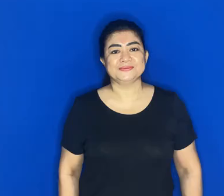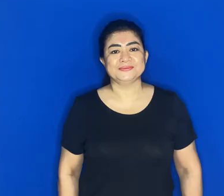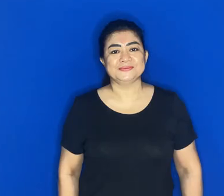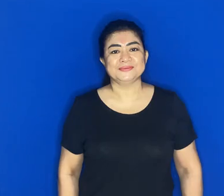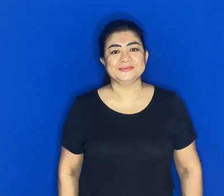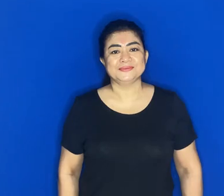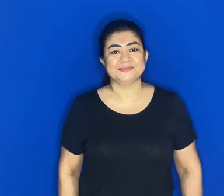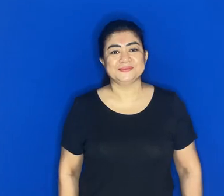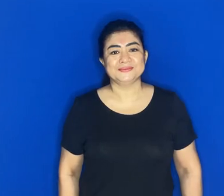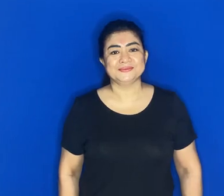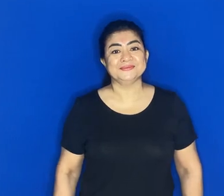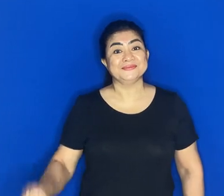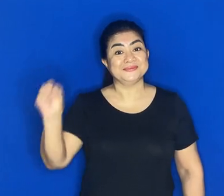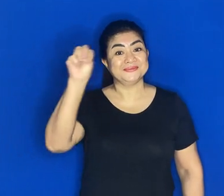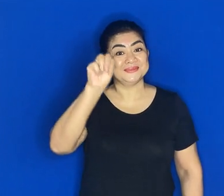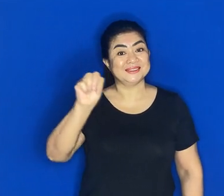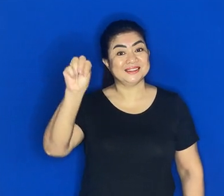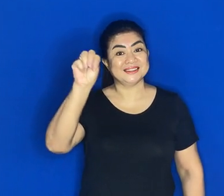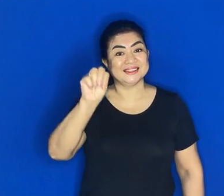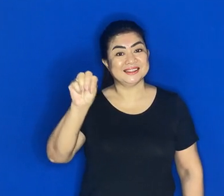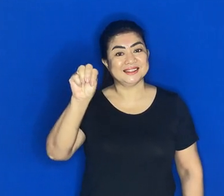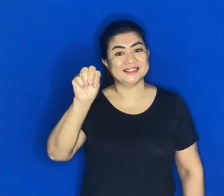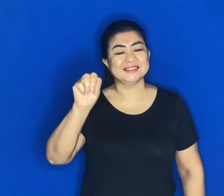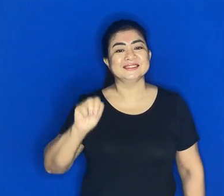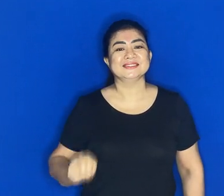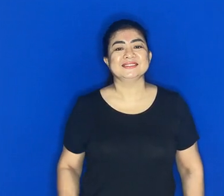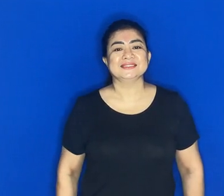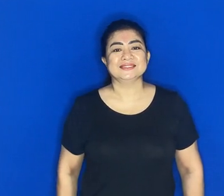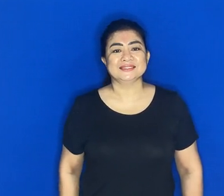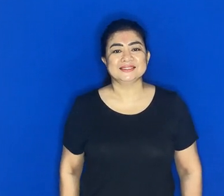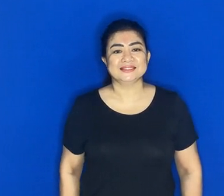monday